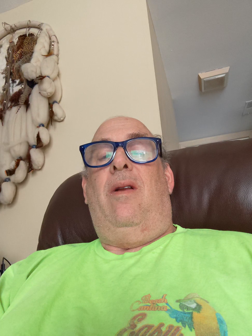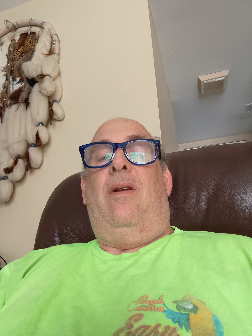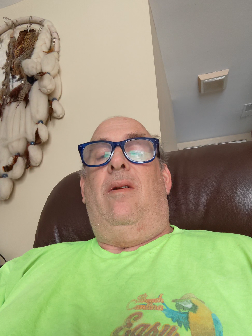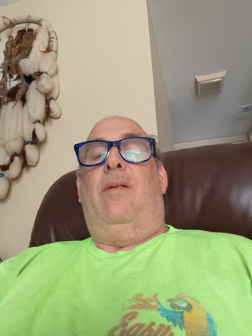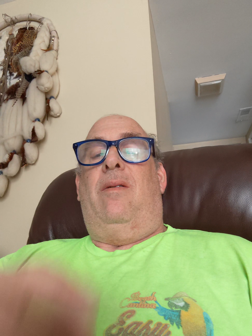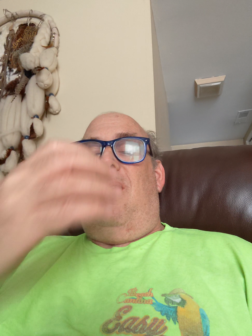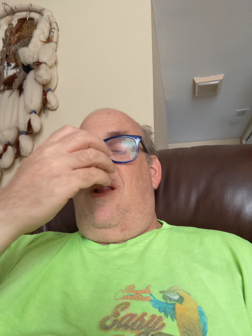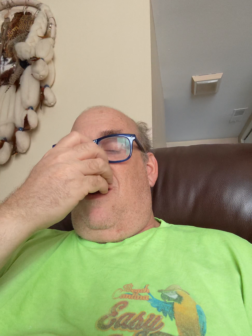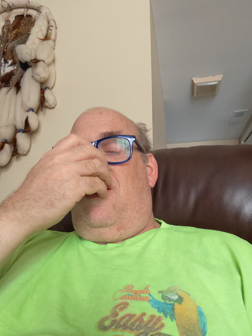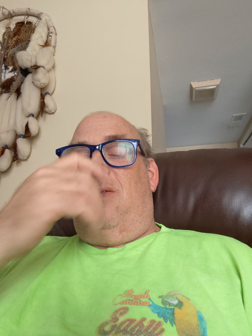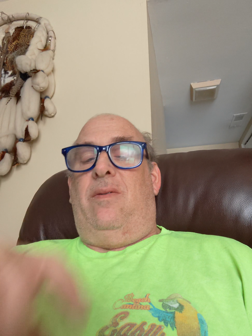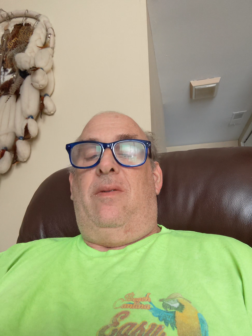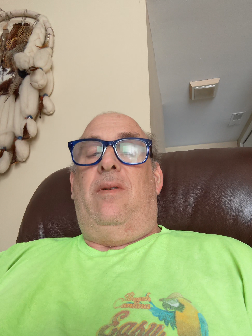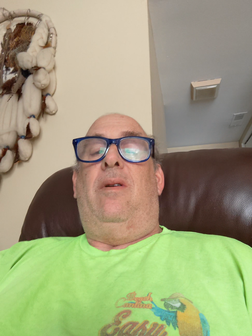clown